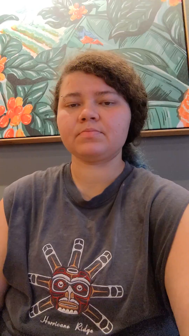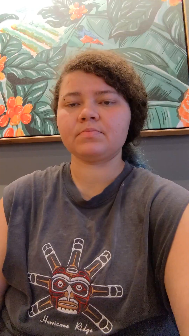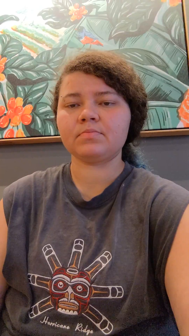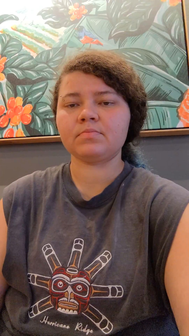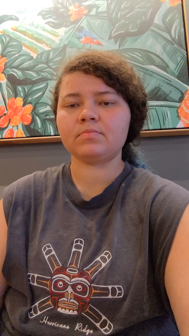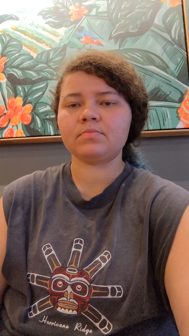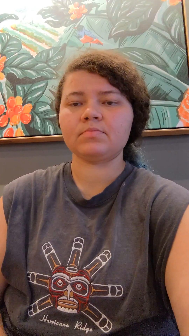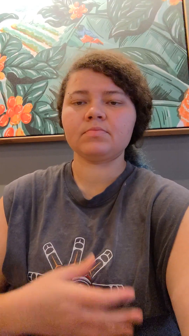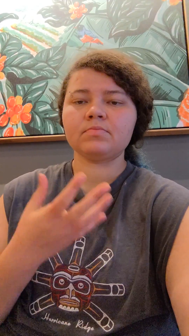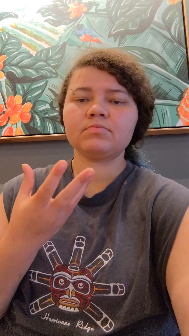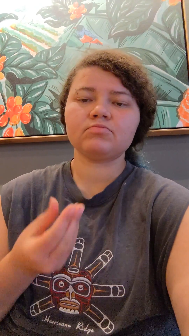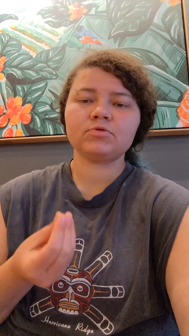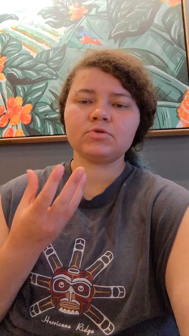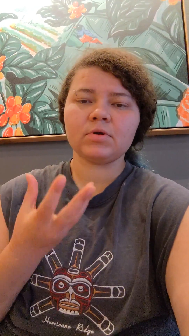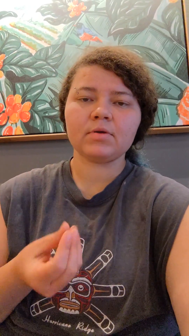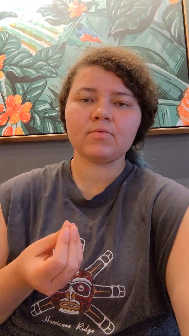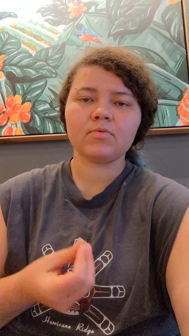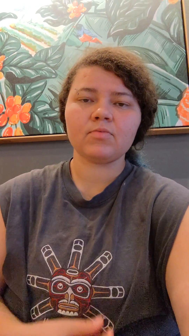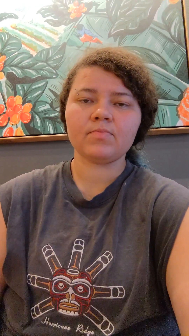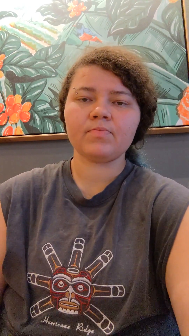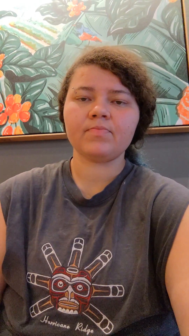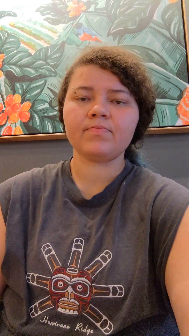gentle